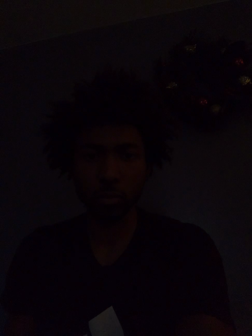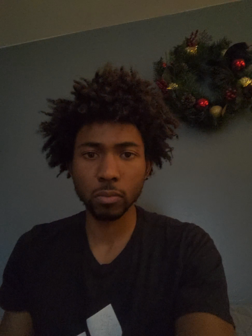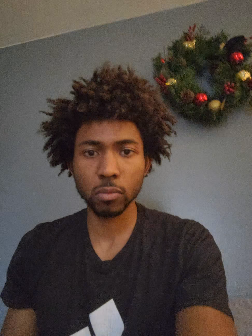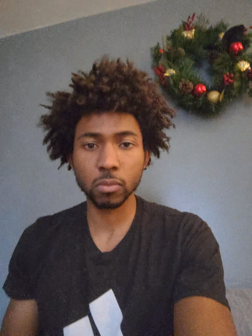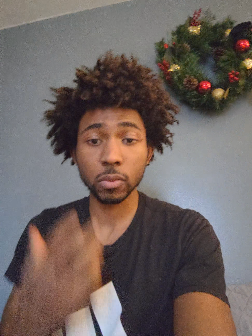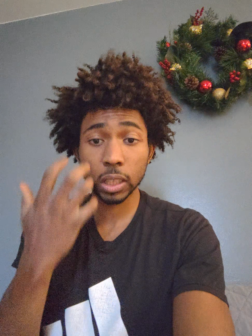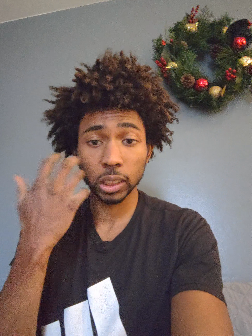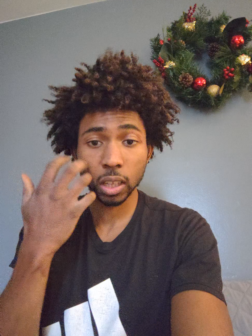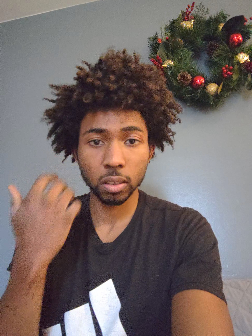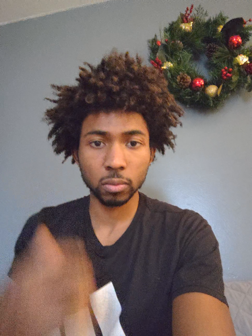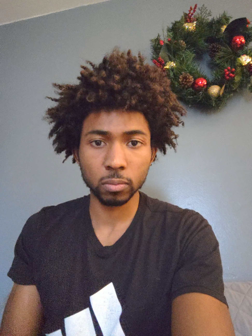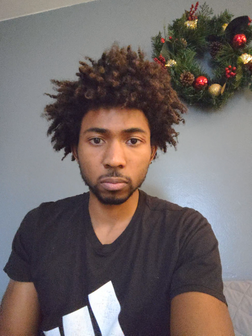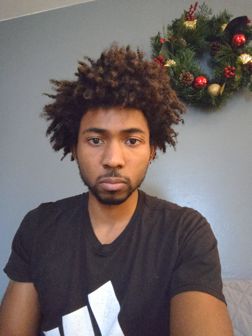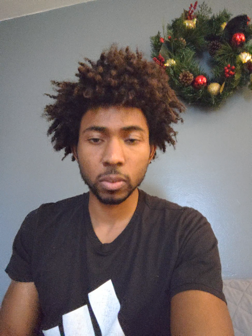tiger